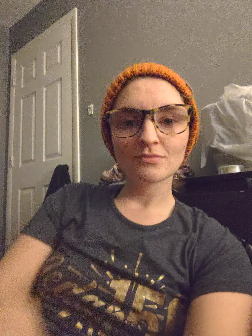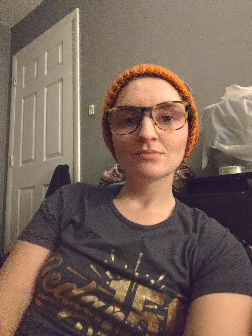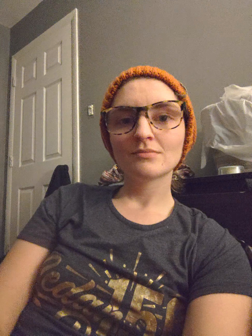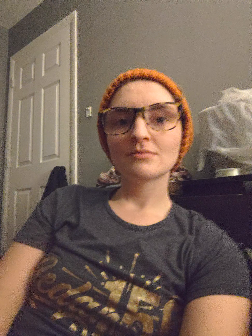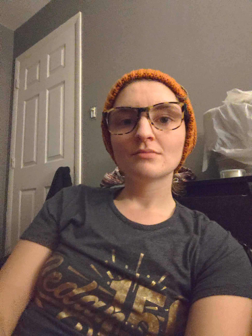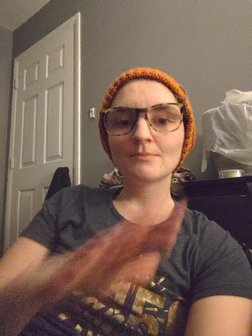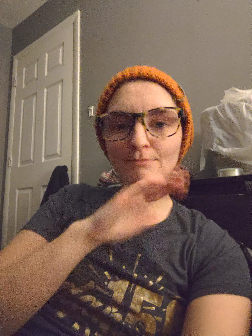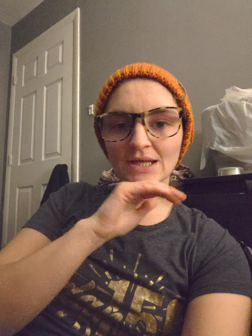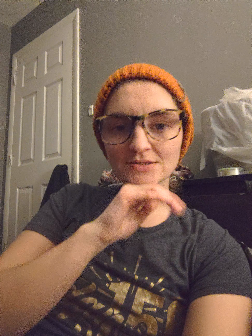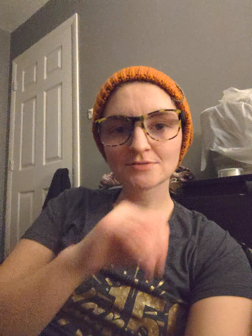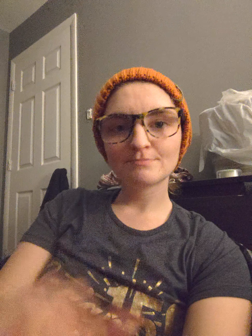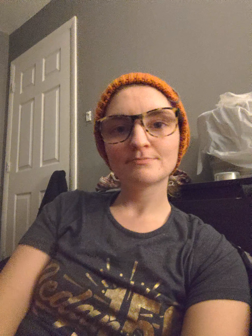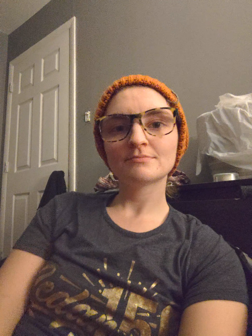pig